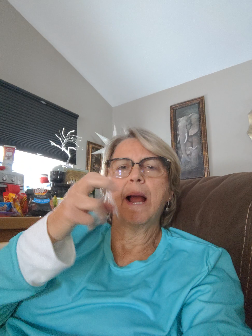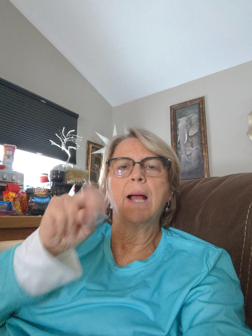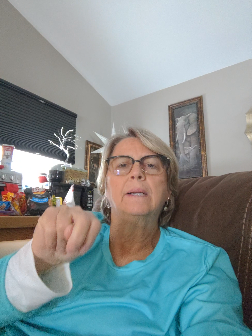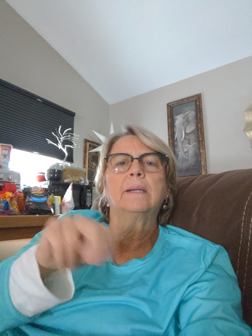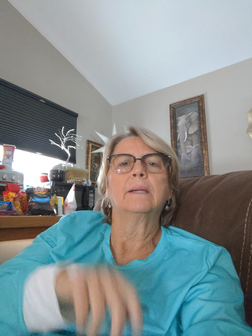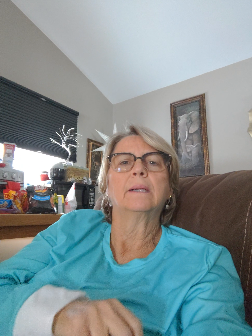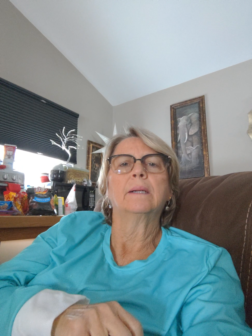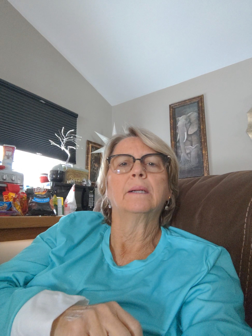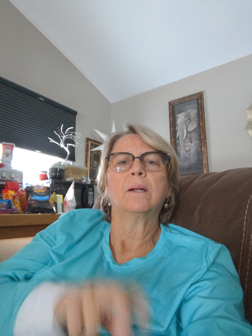hen